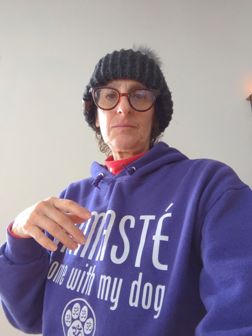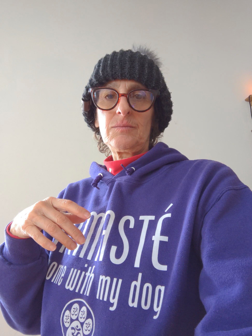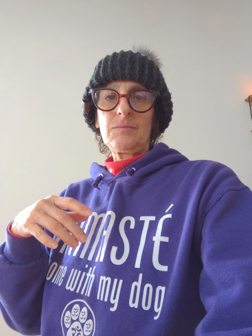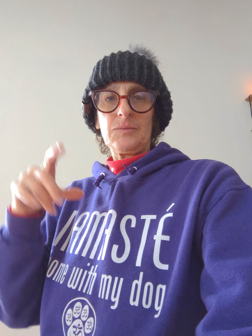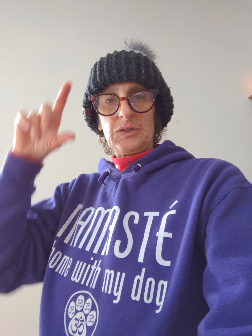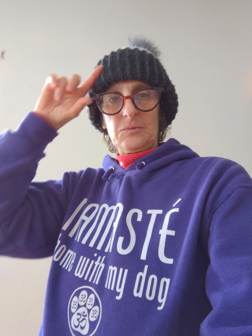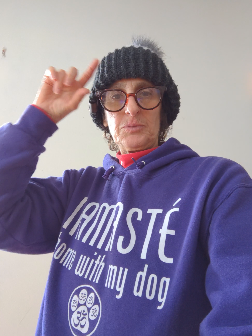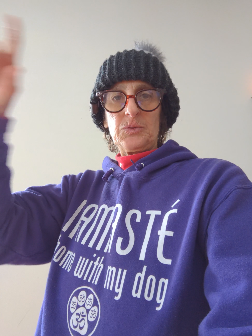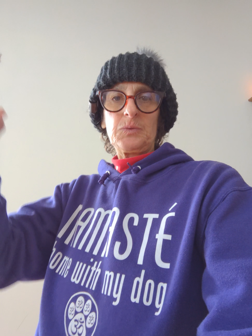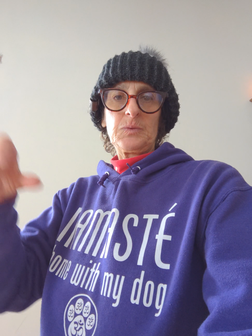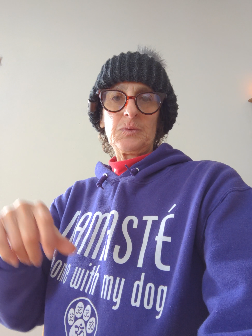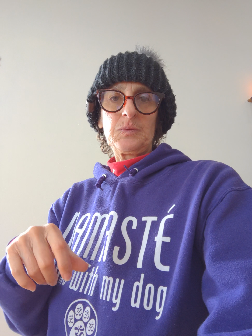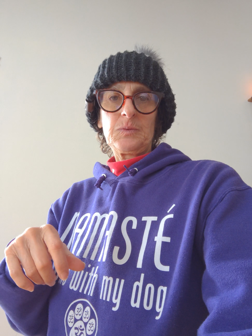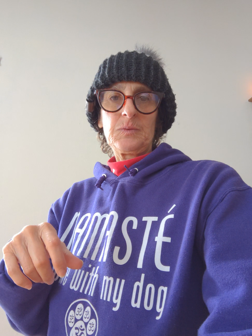moon